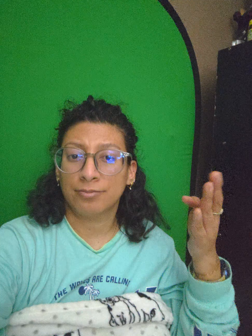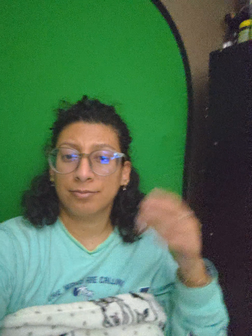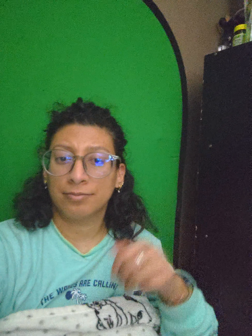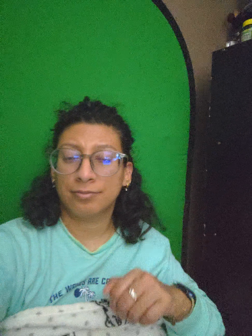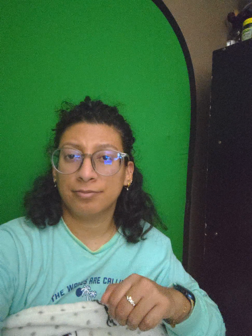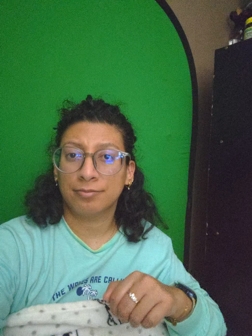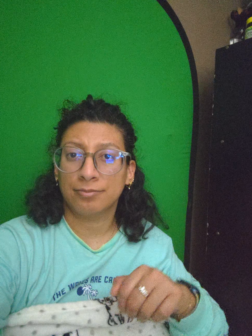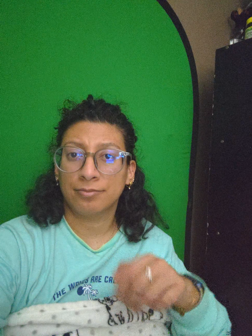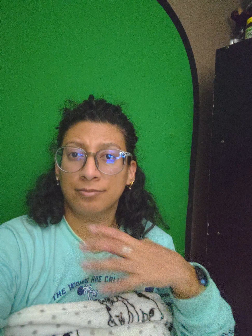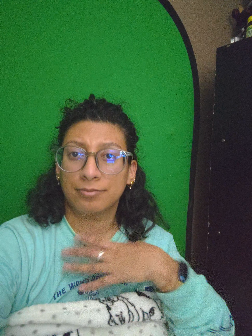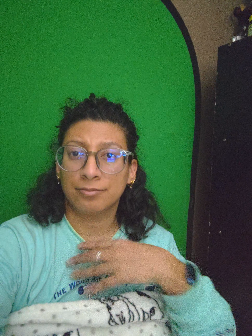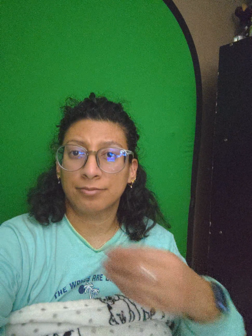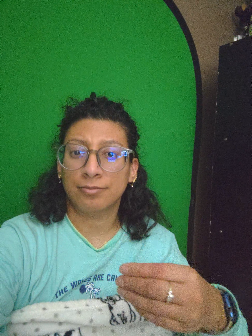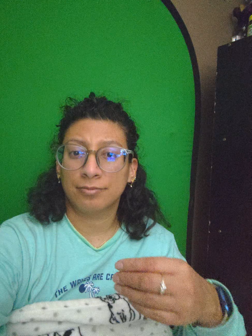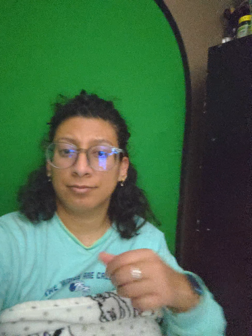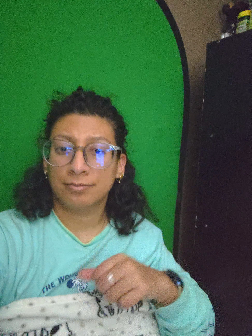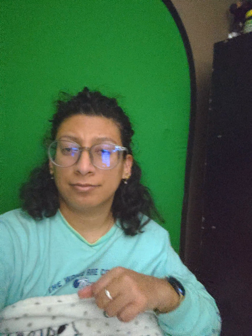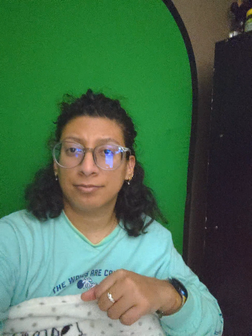white